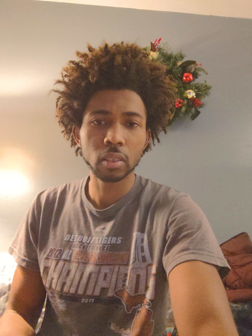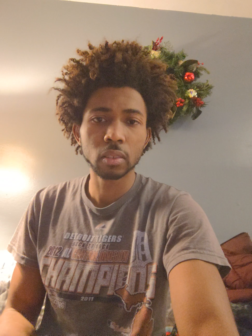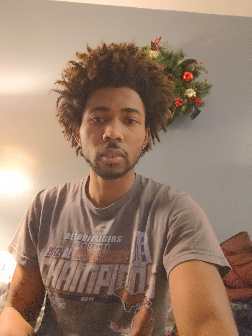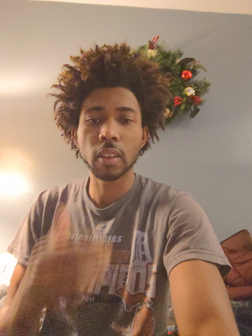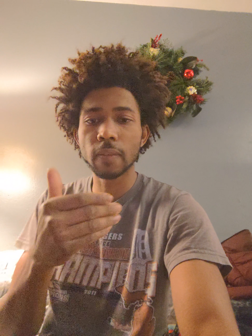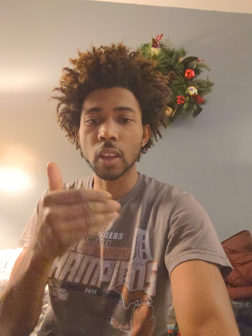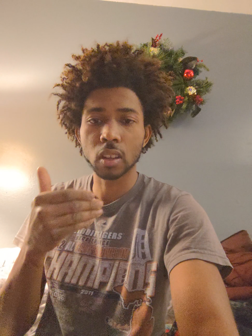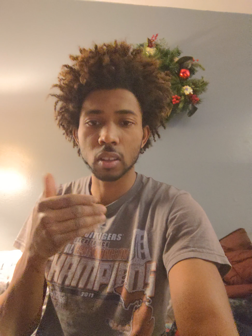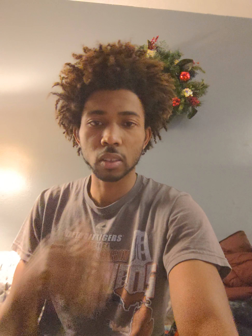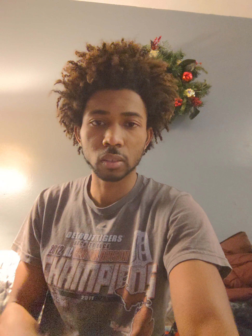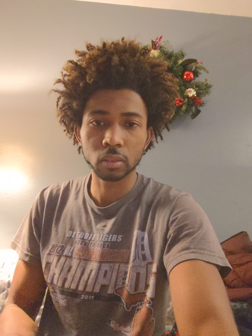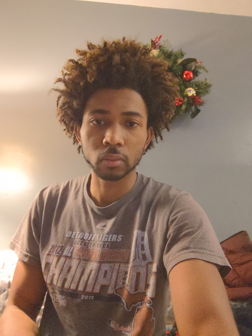before